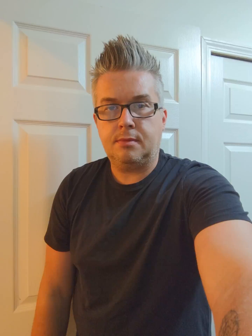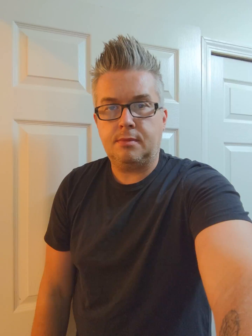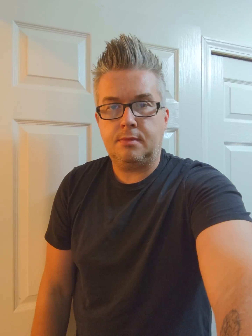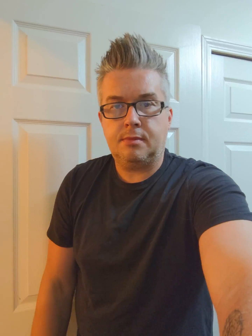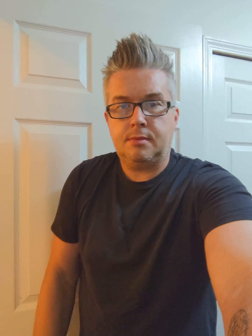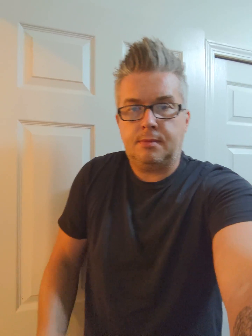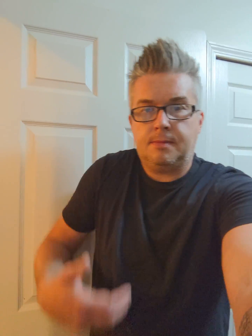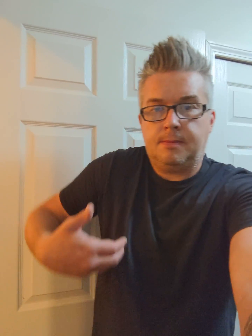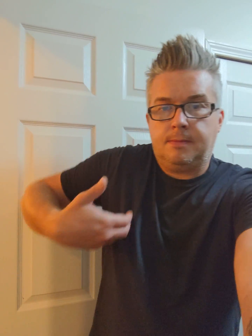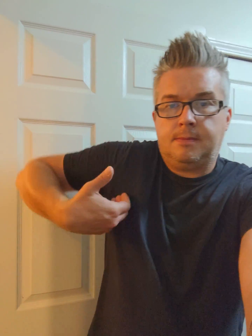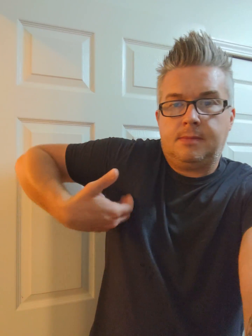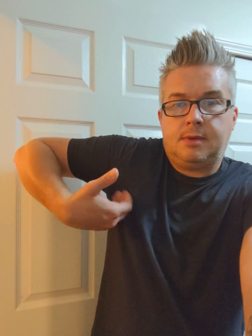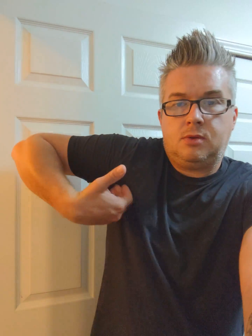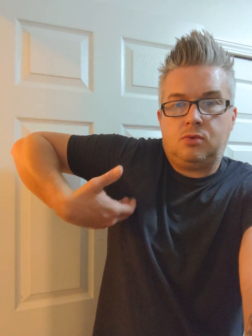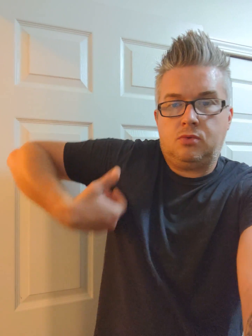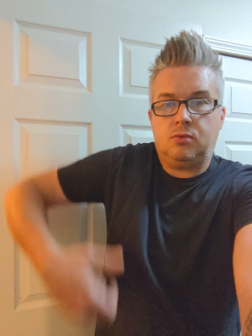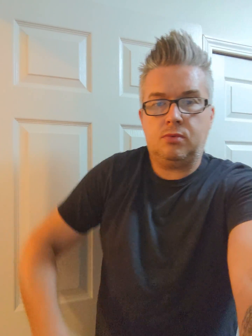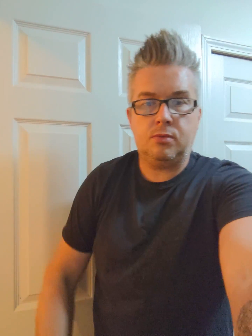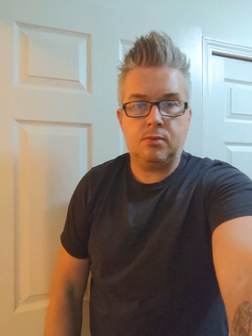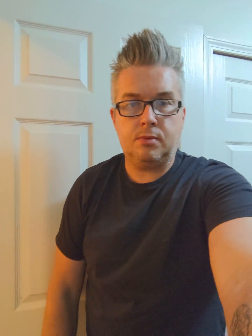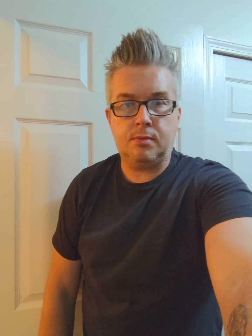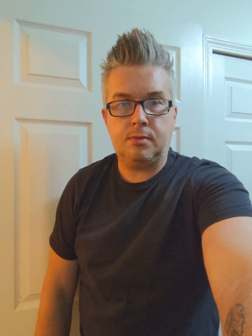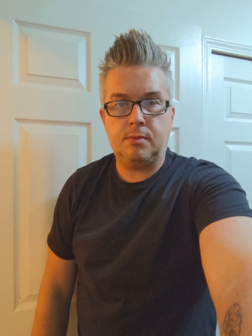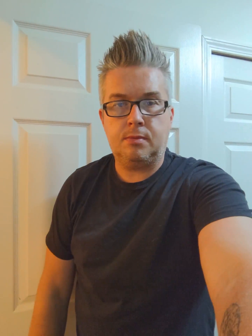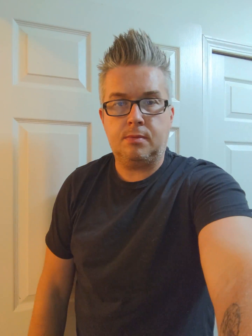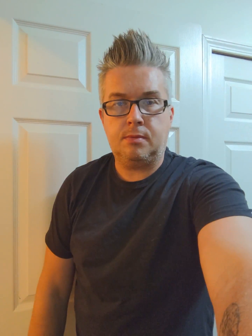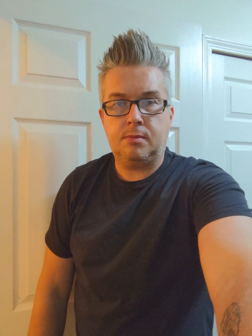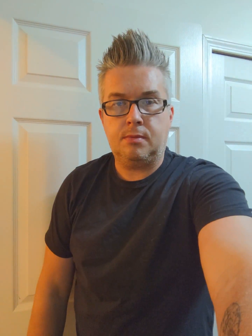monkey